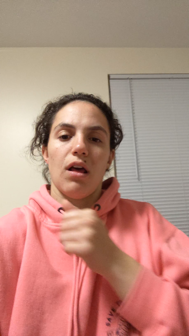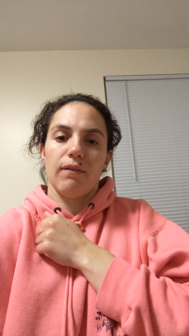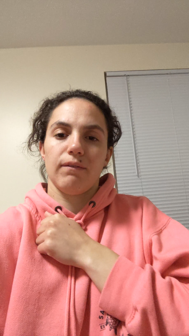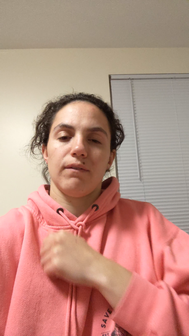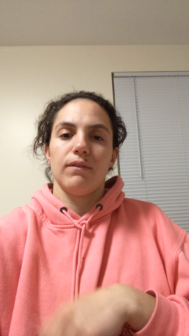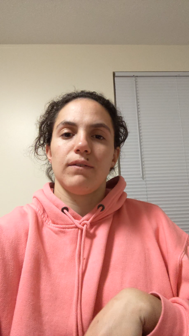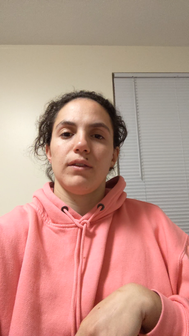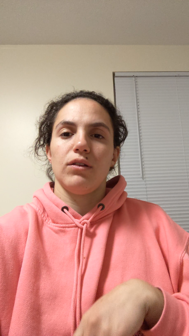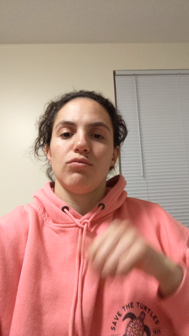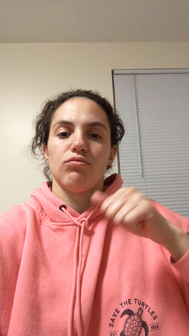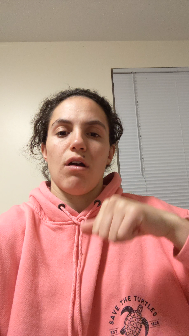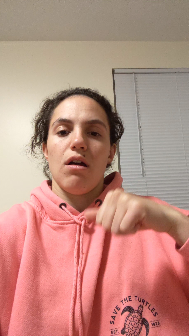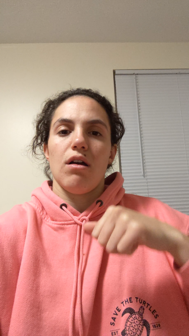rock